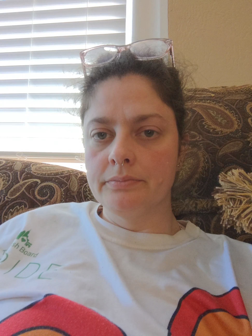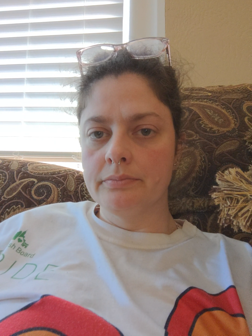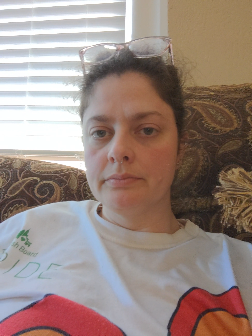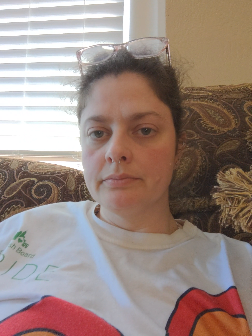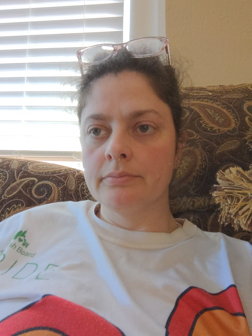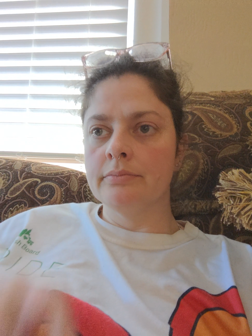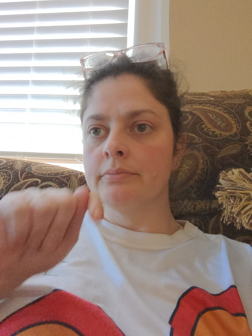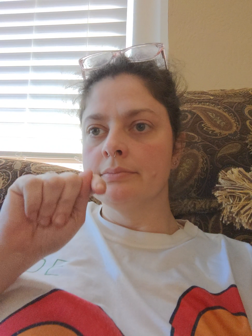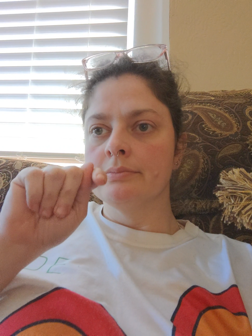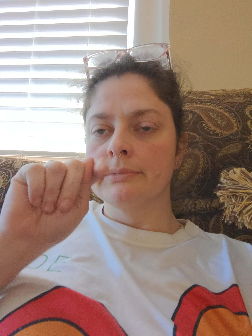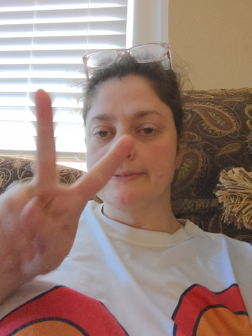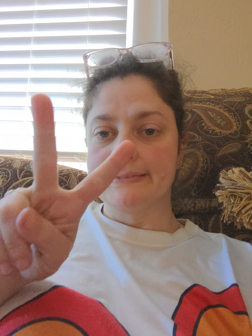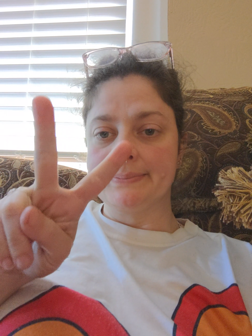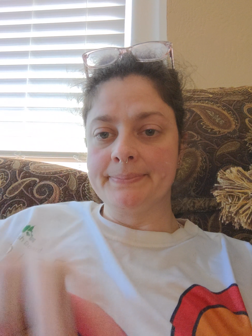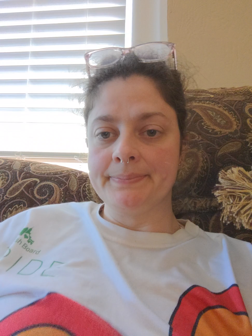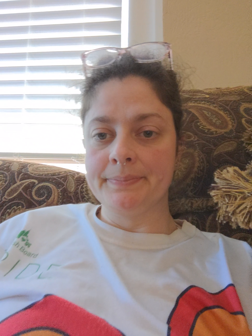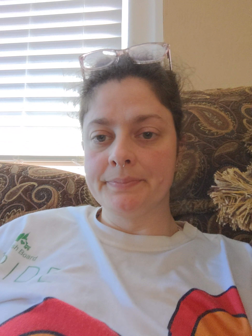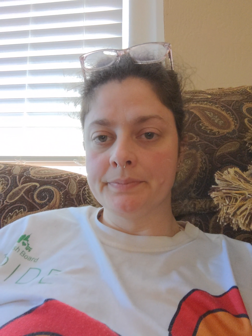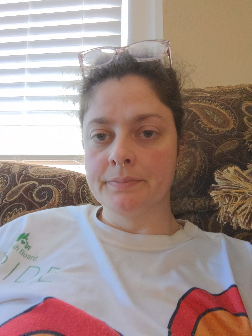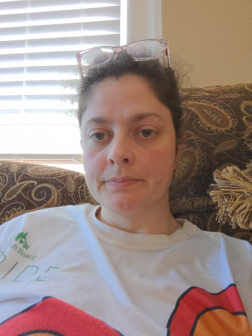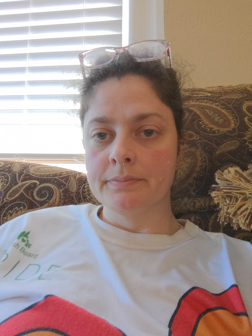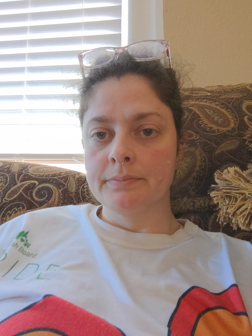TV